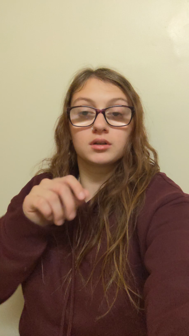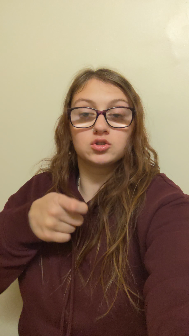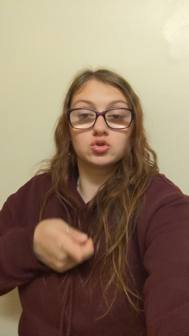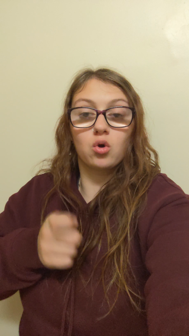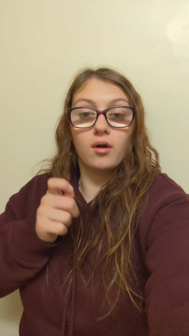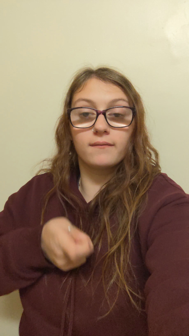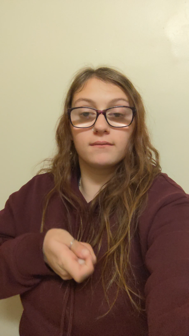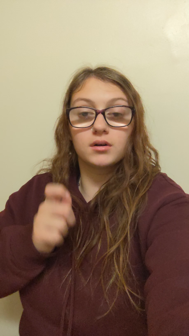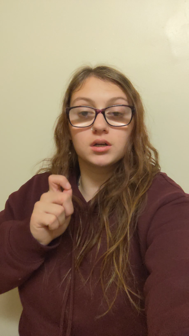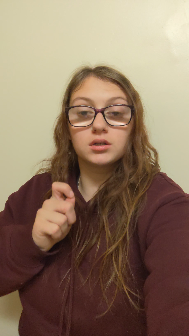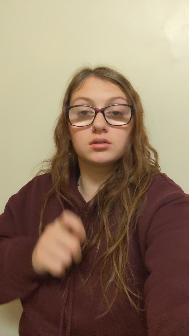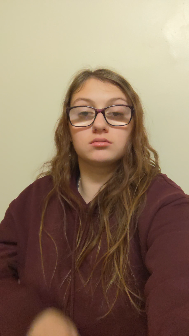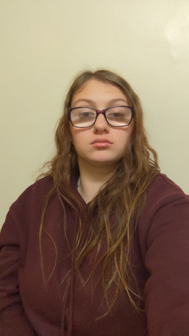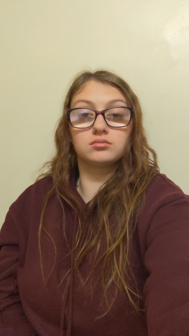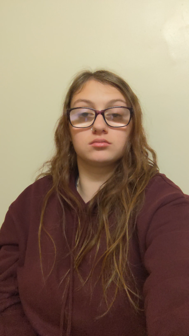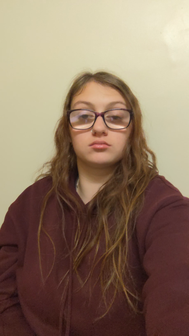shovel